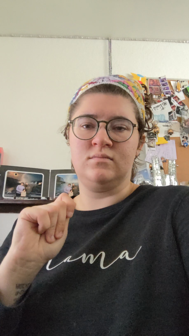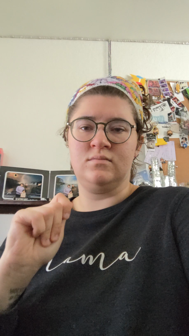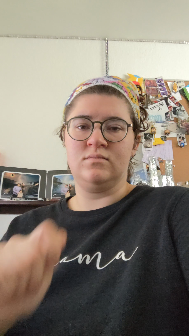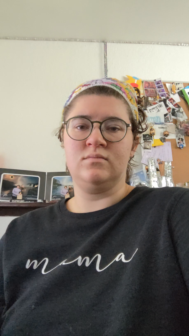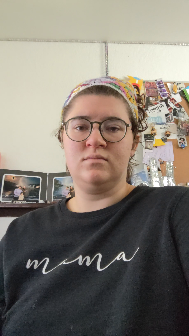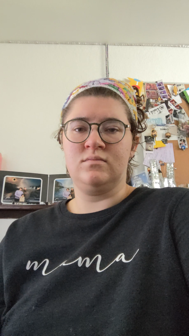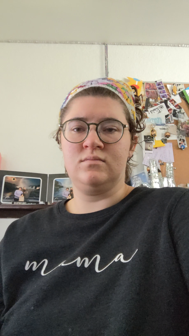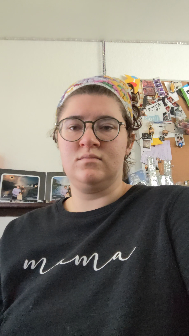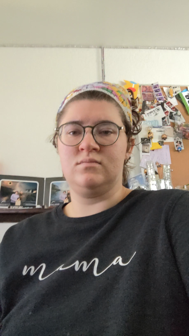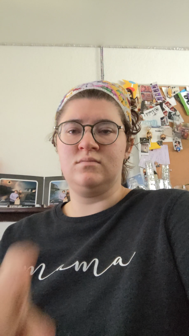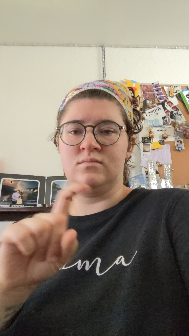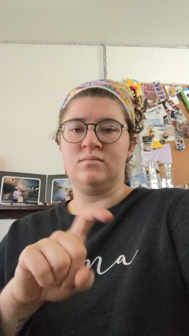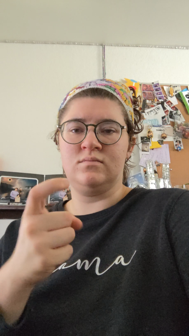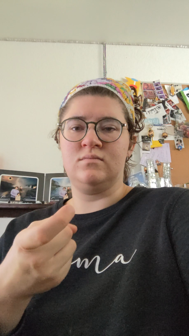friend